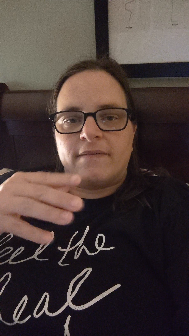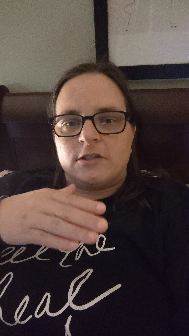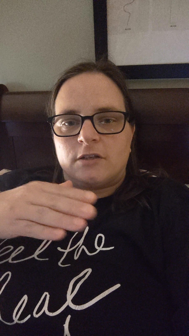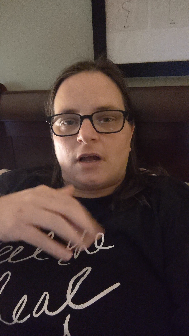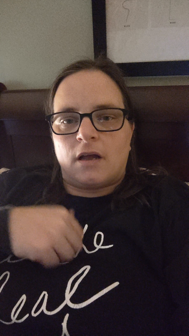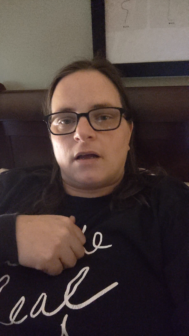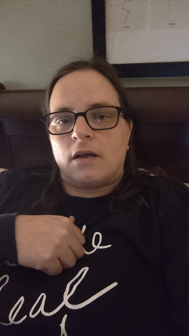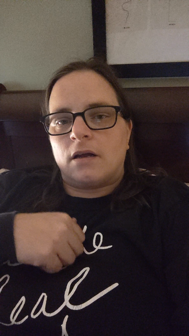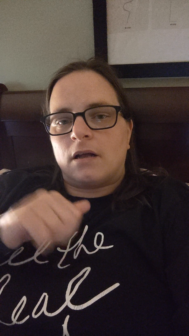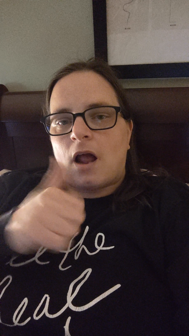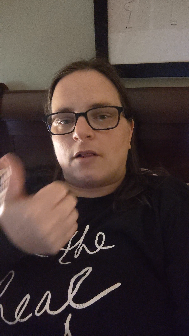other